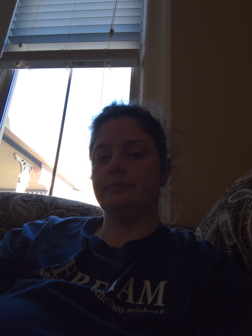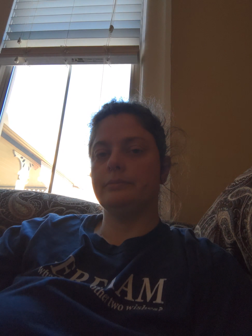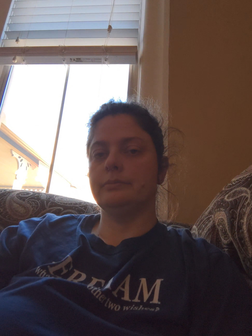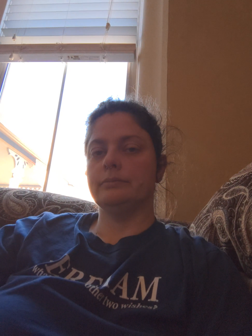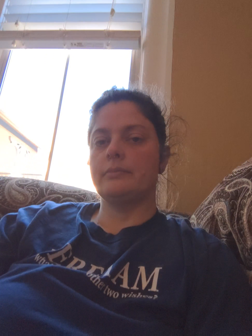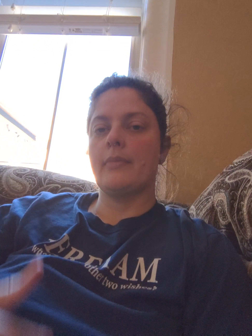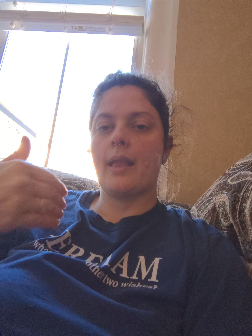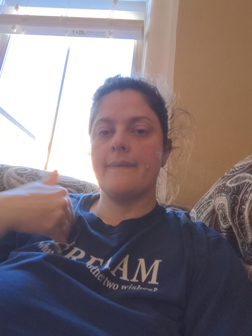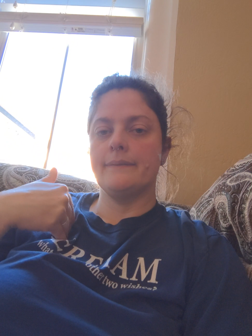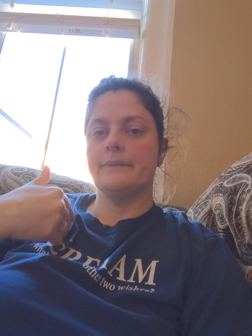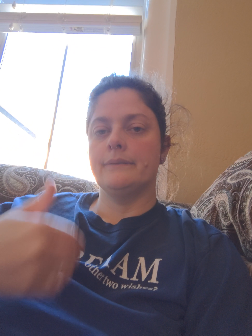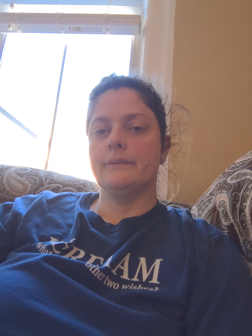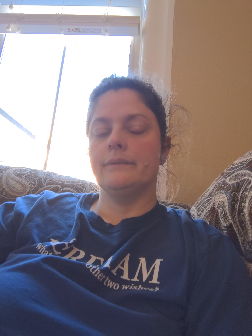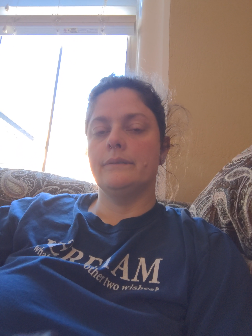have